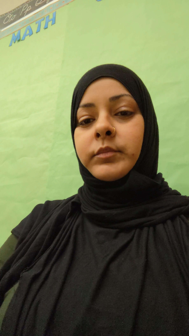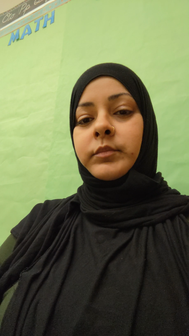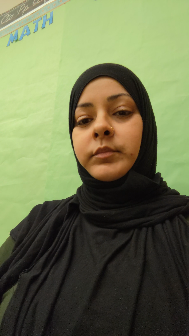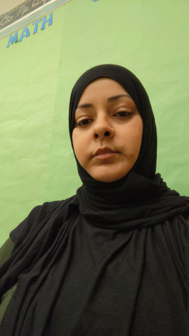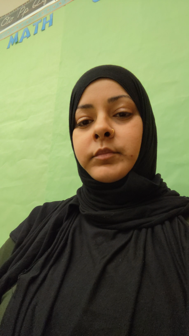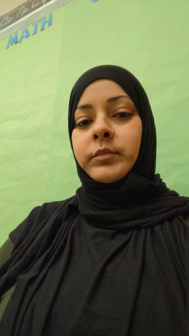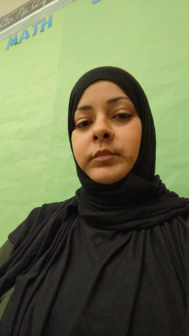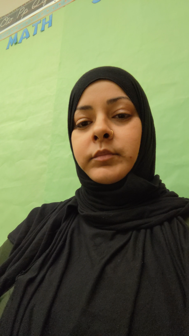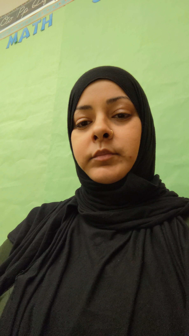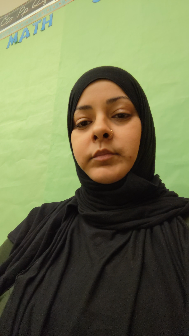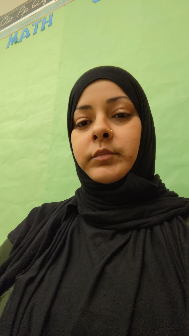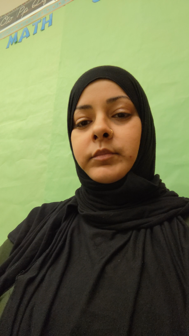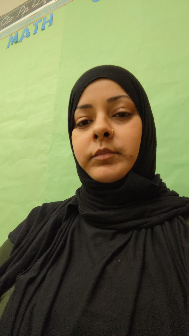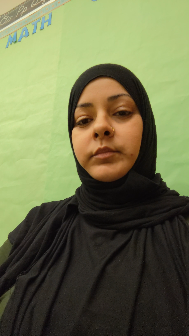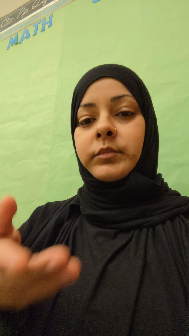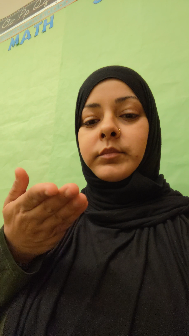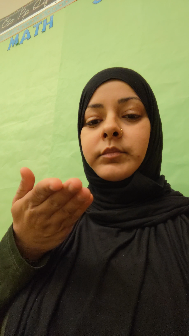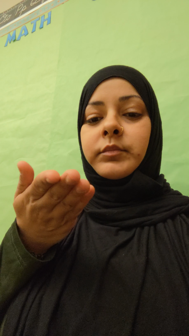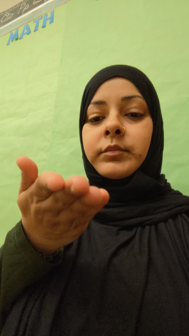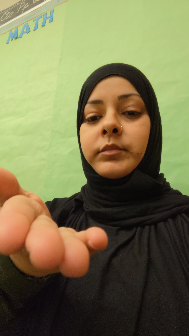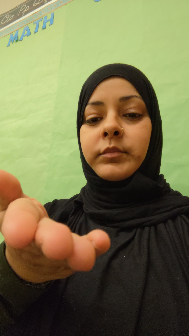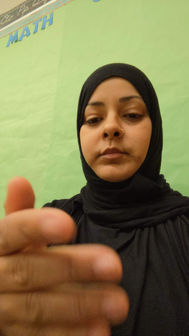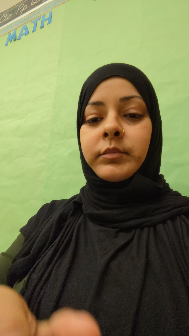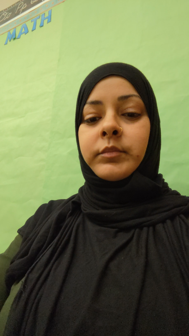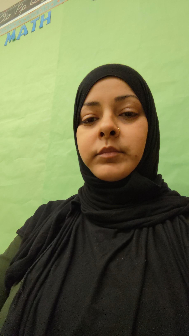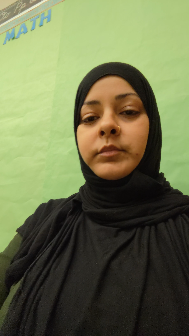oven